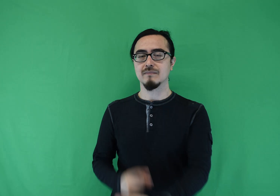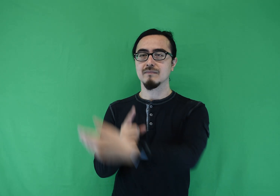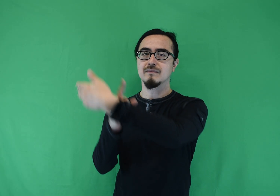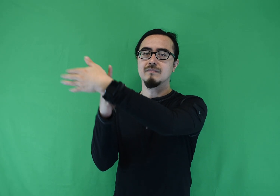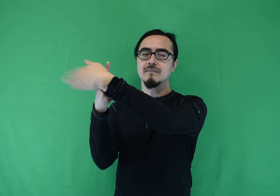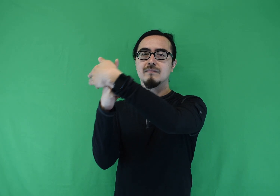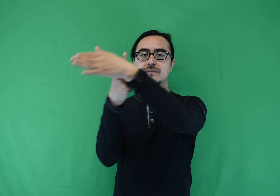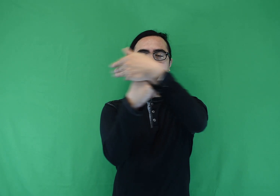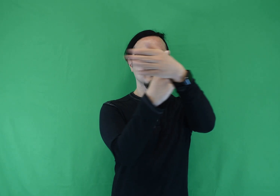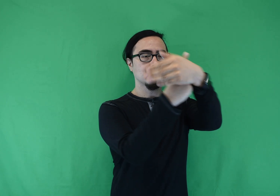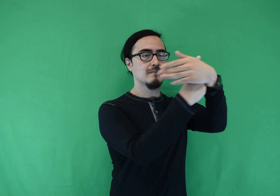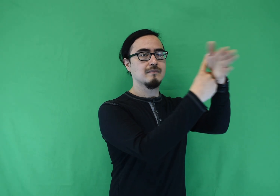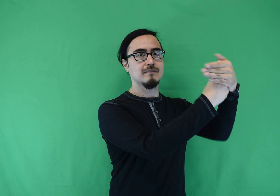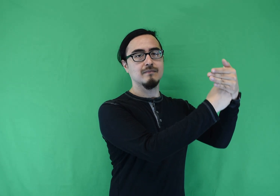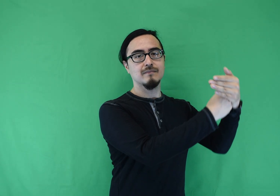ambulancia